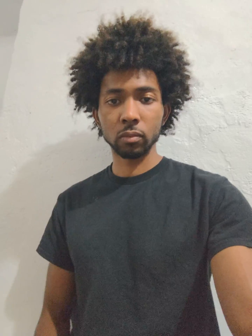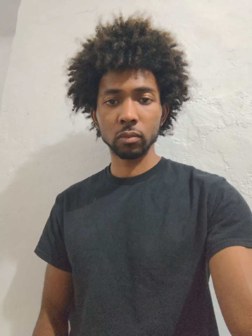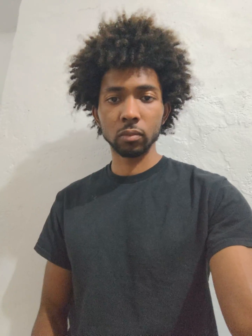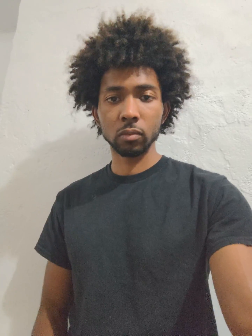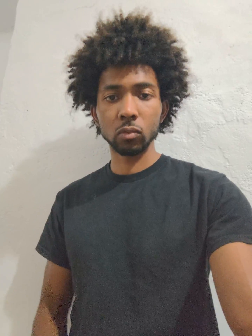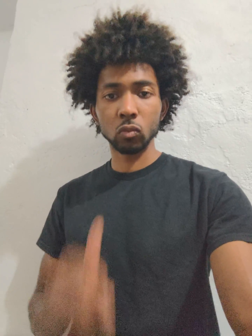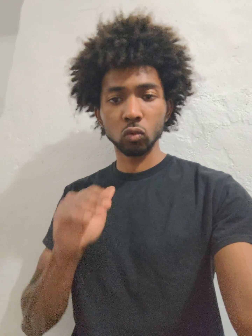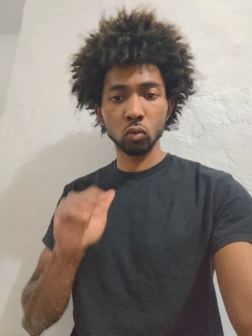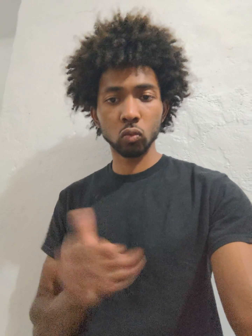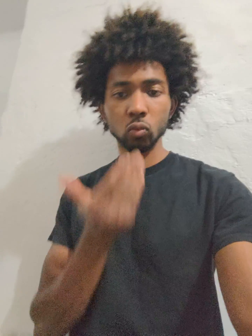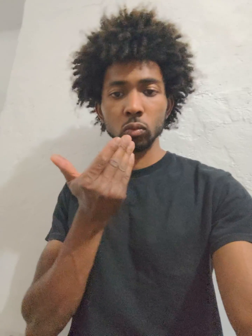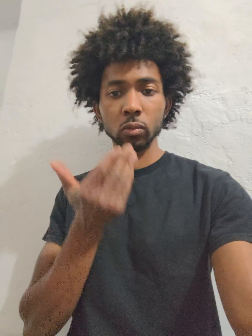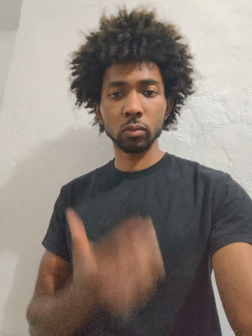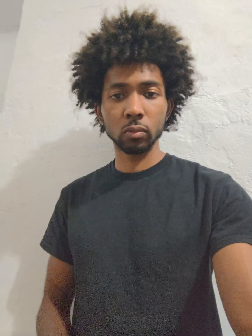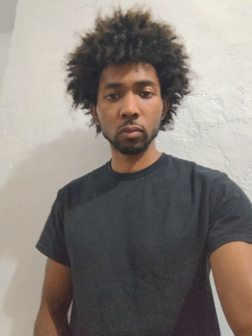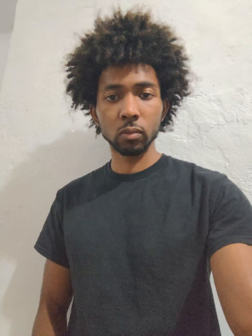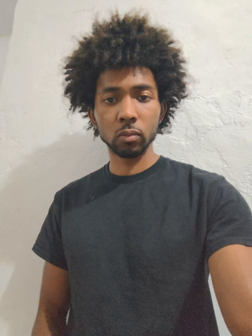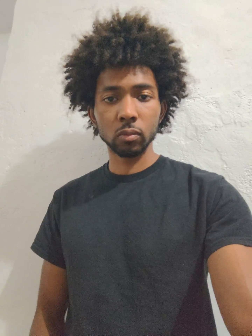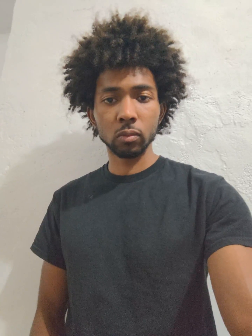new